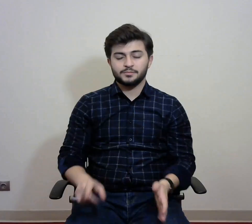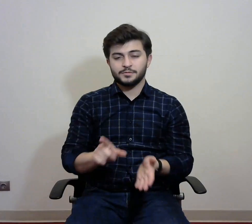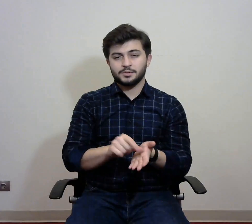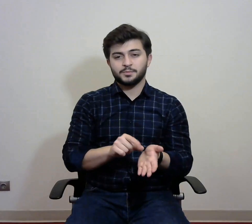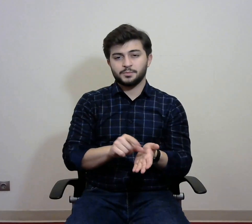pensiya